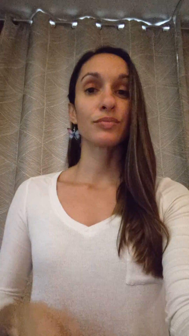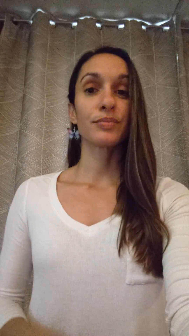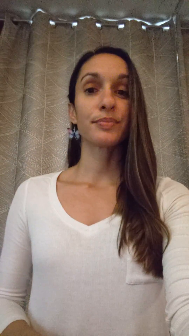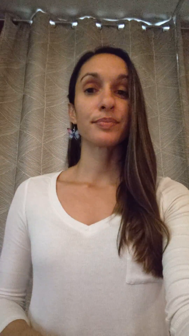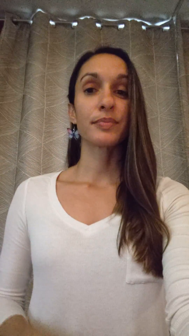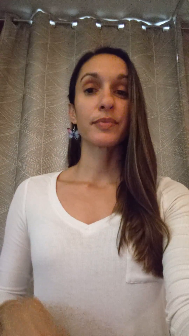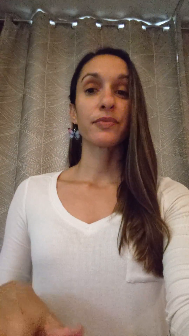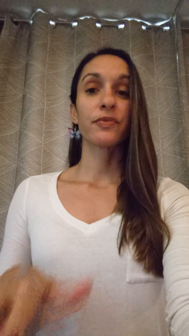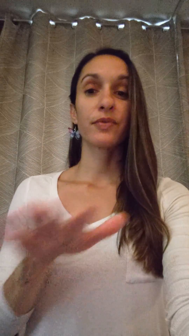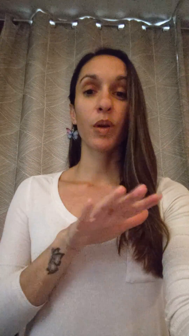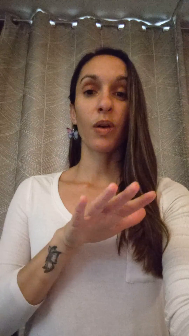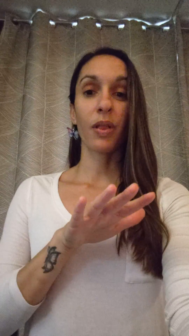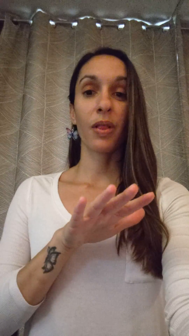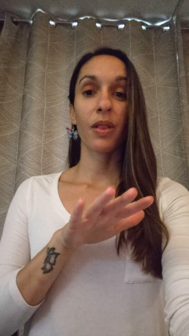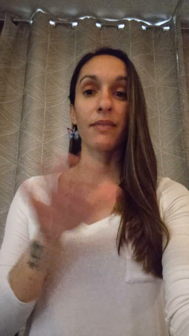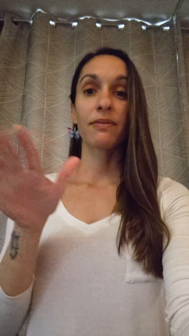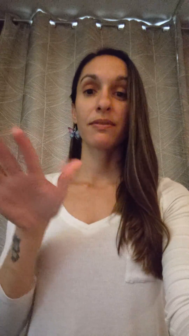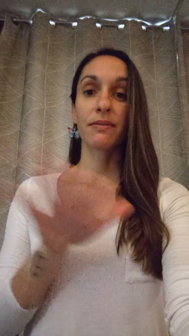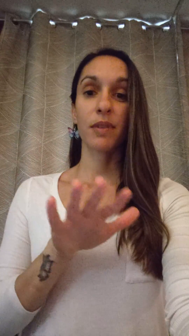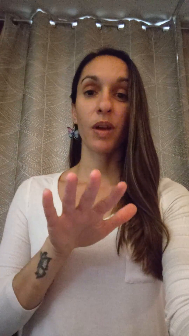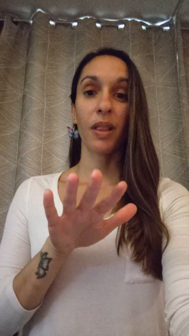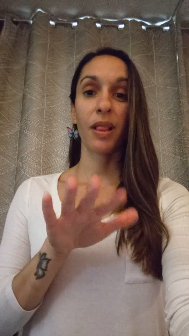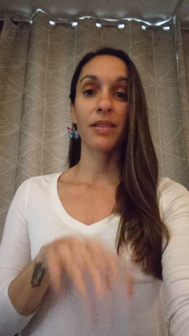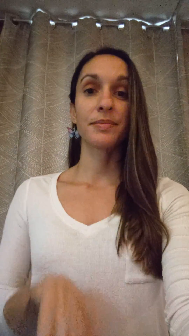full